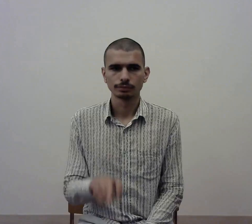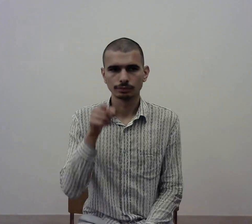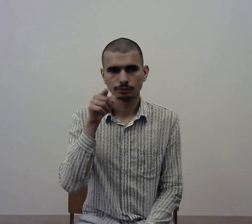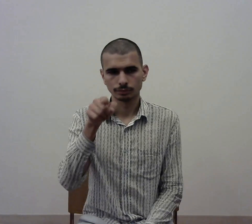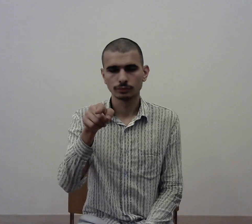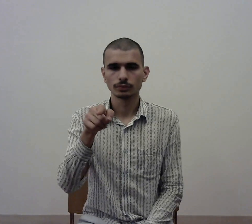siz